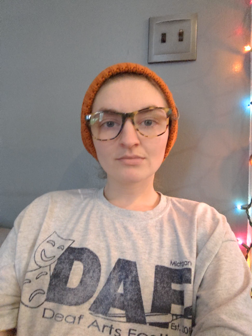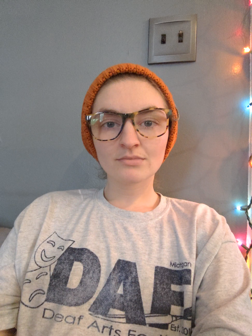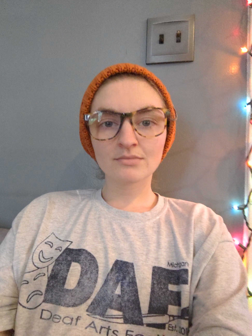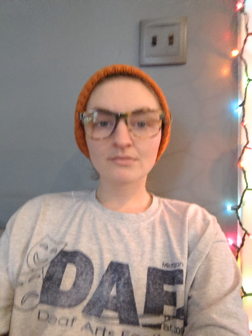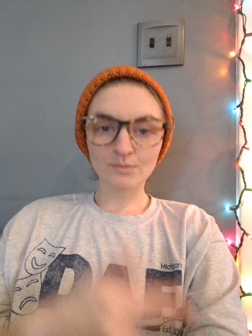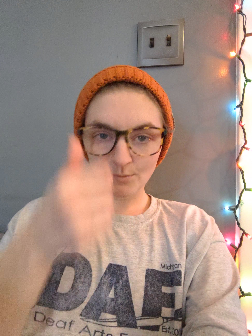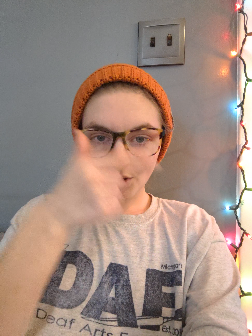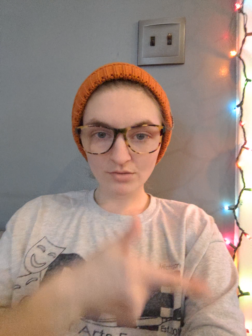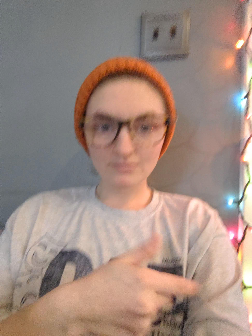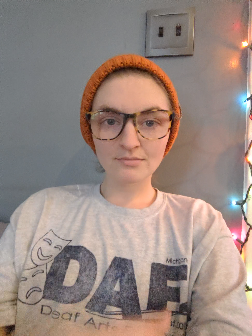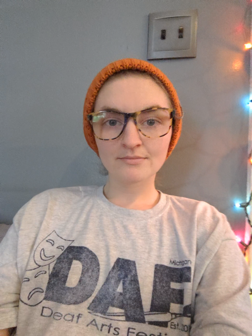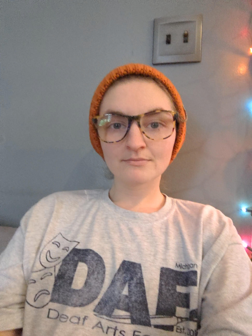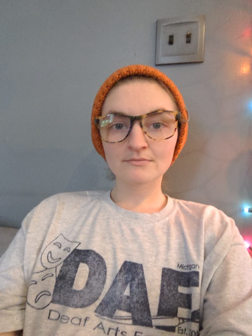brother